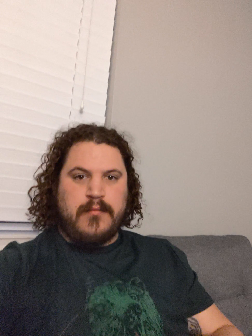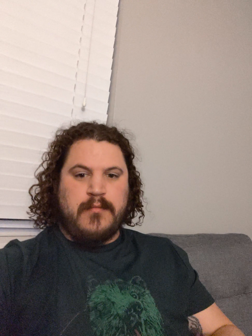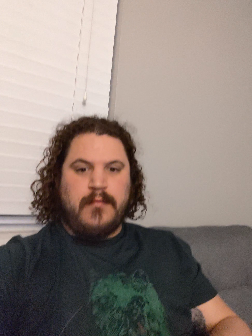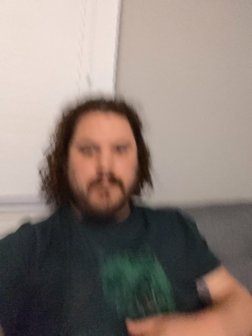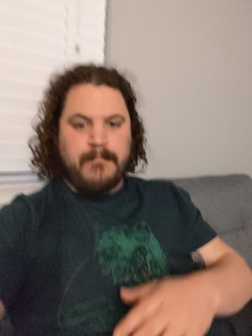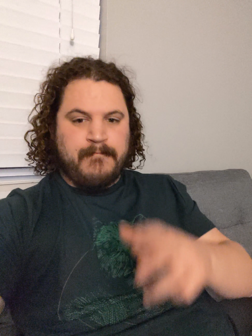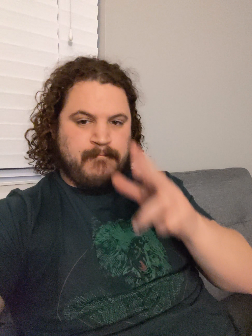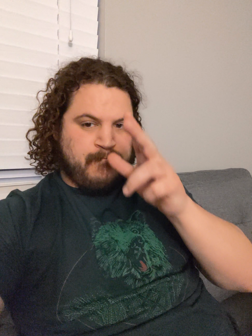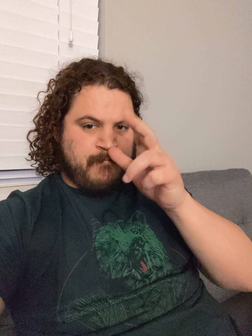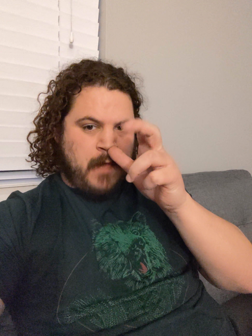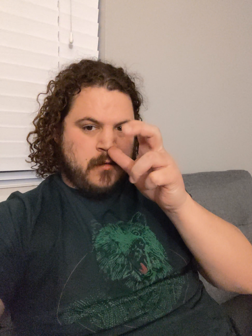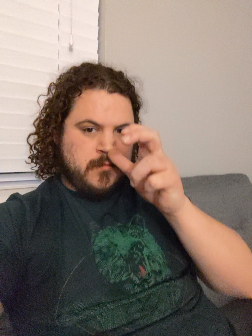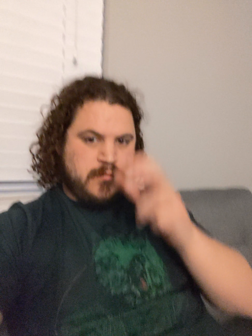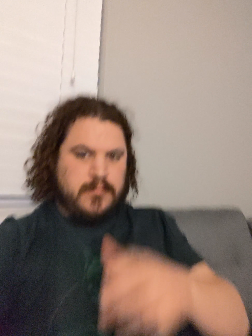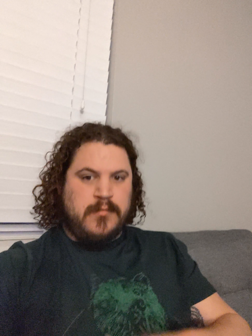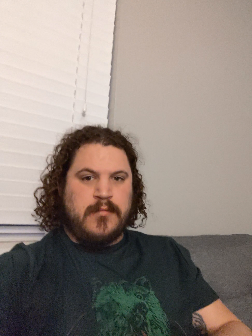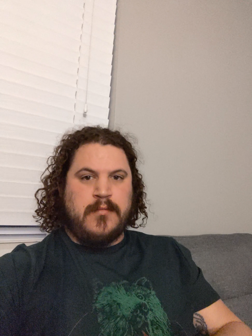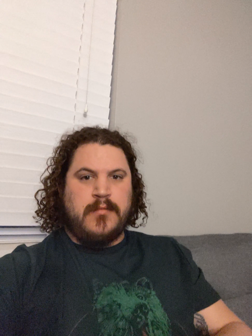bug